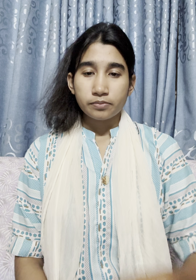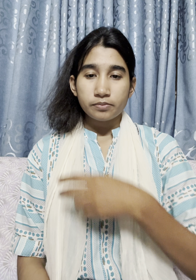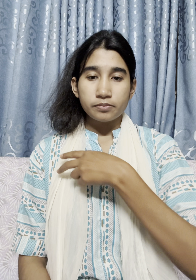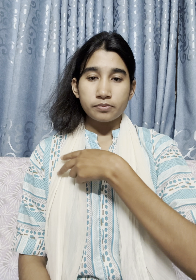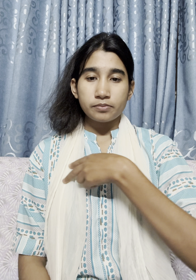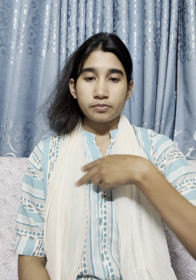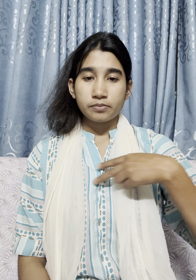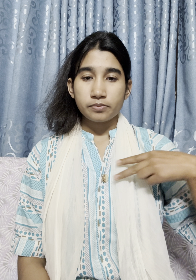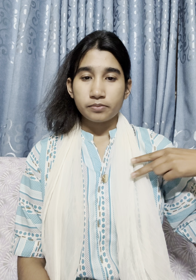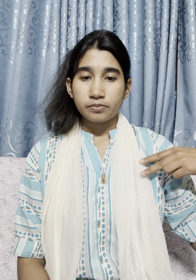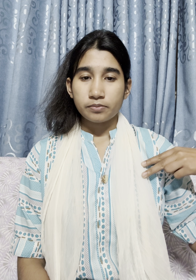নাম